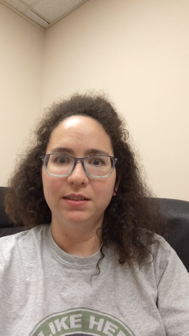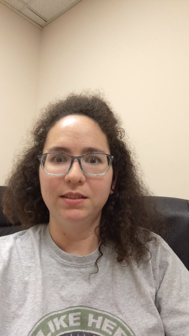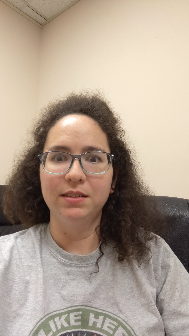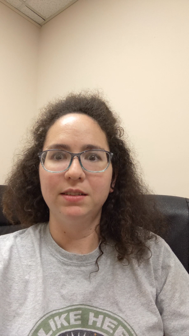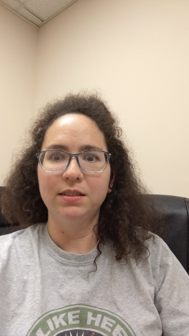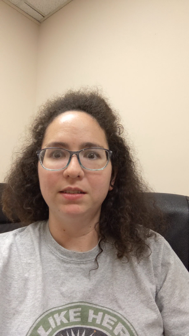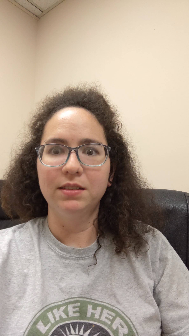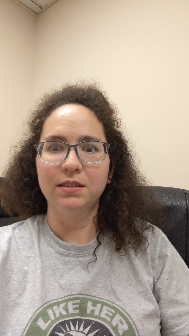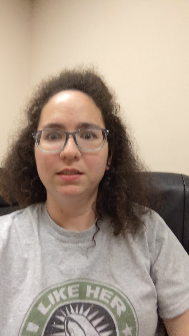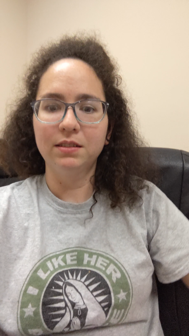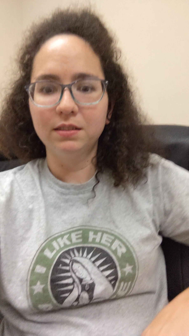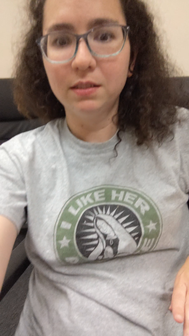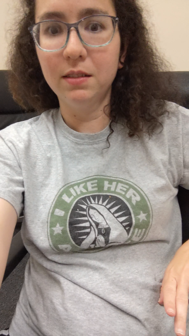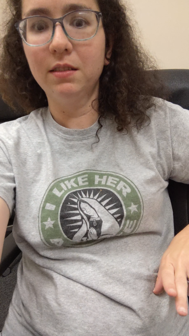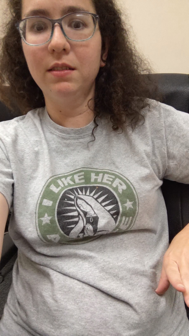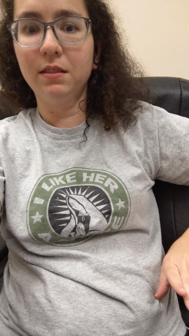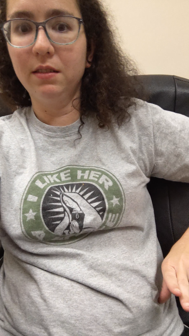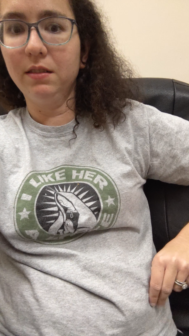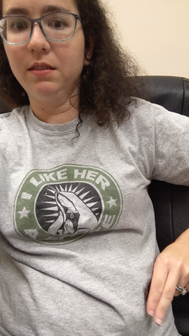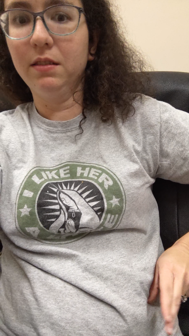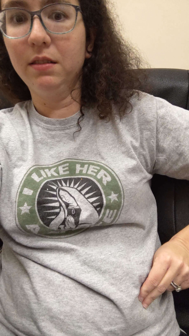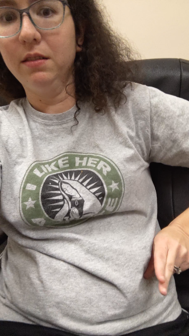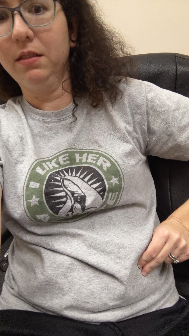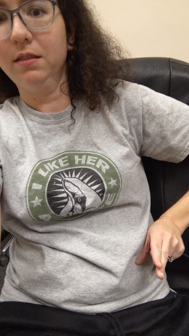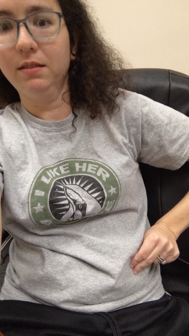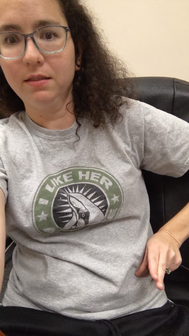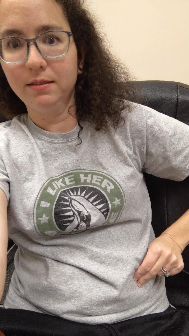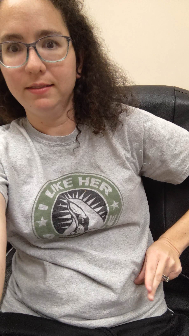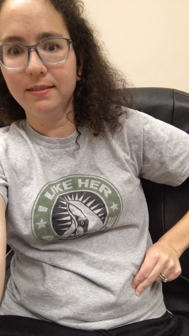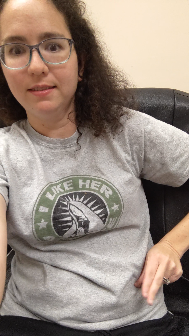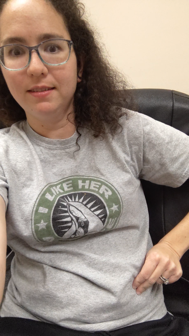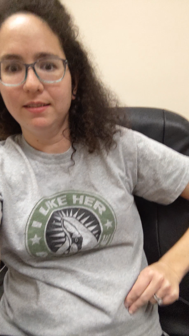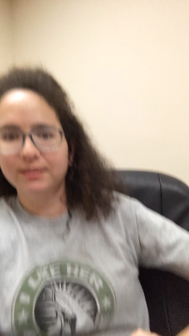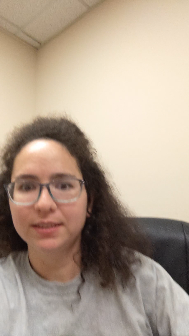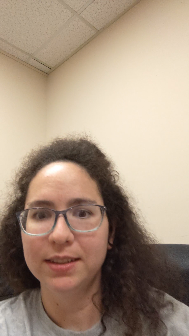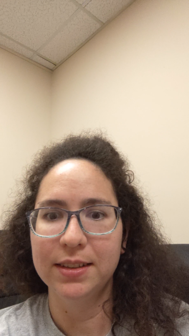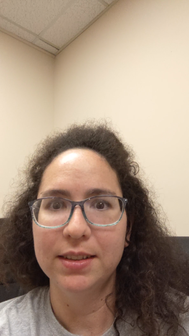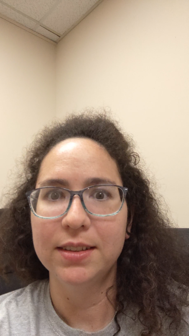diaper